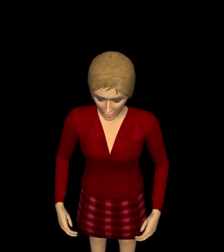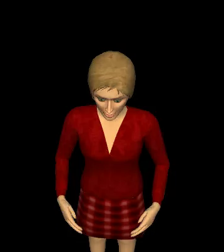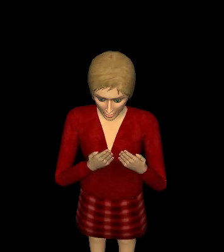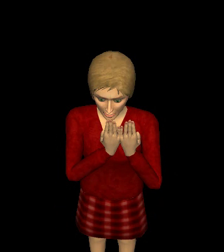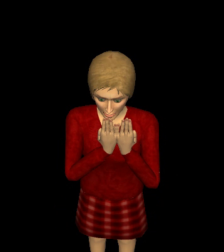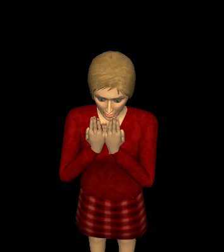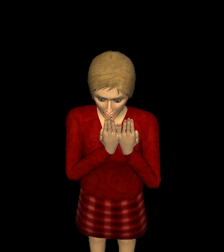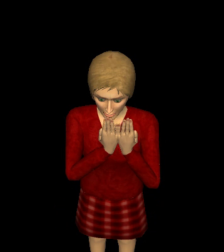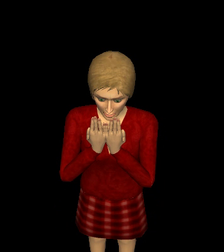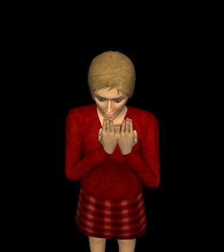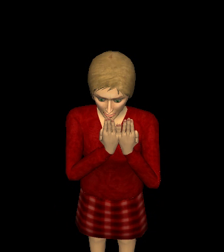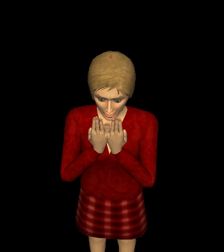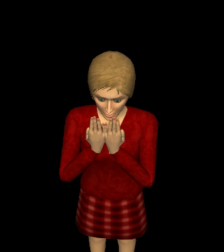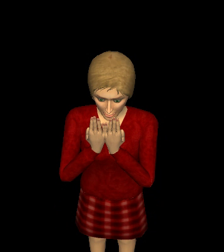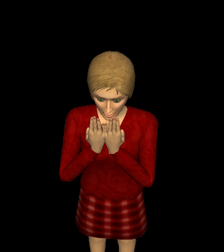يدرس